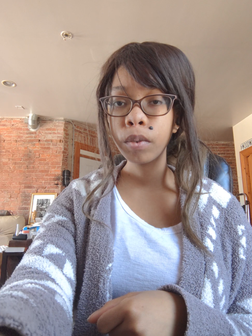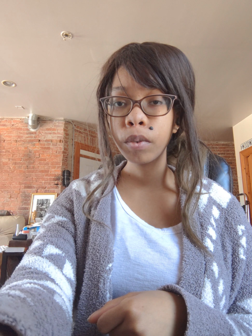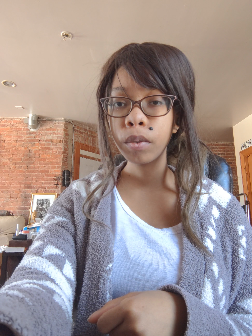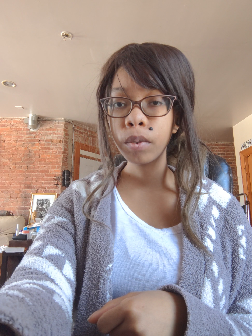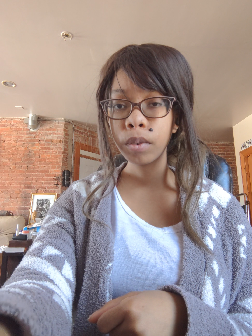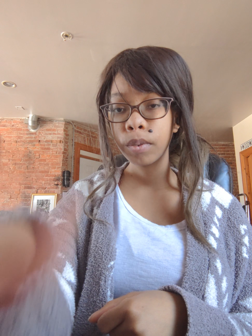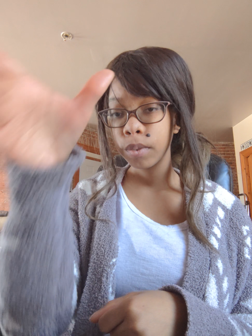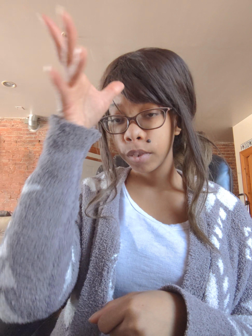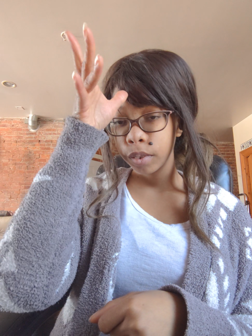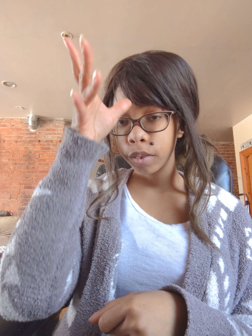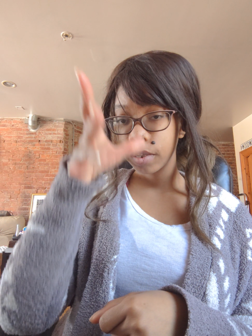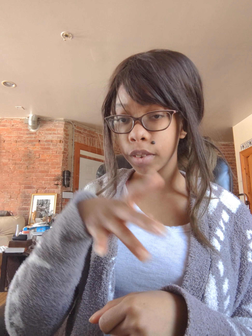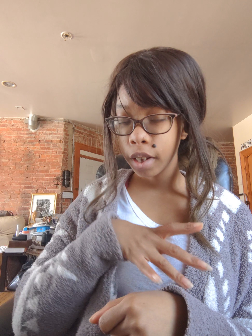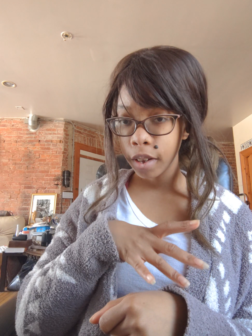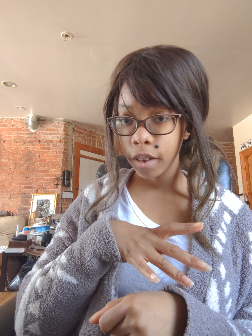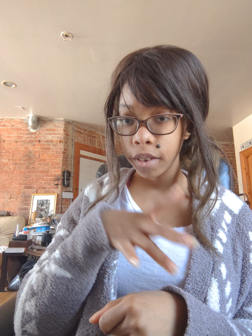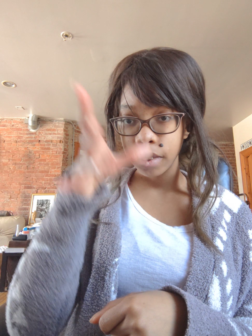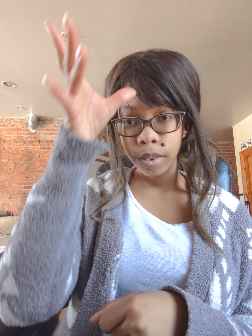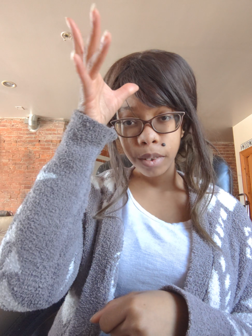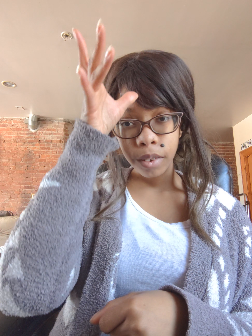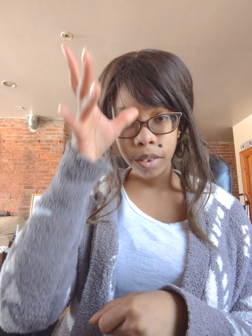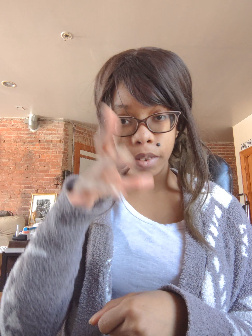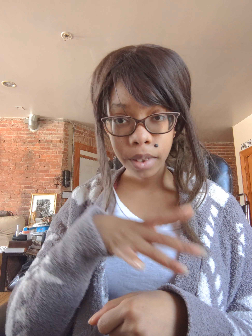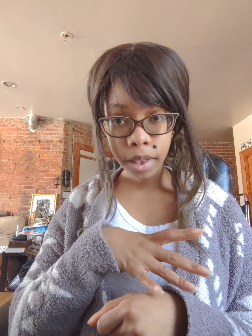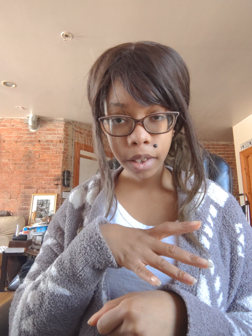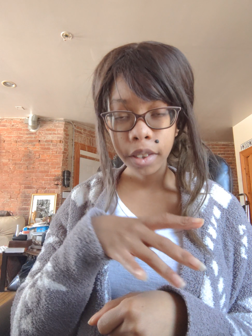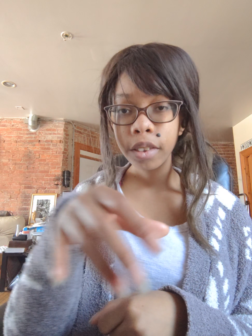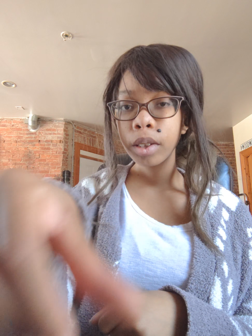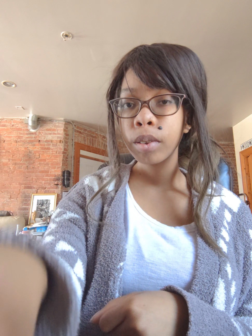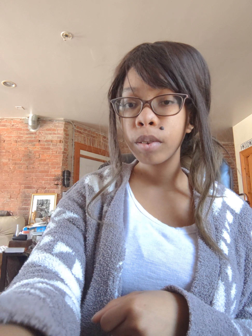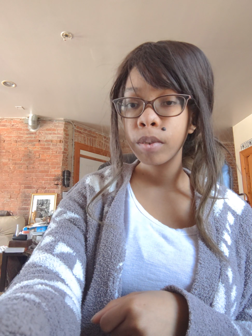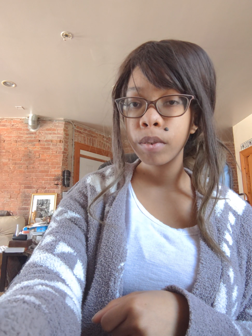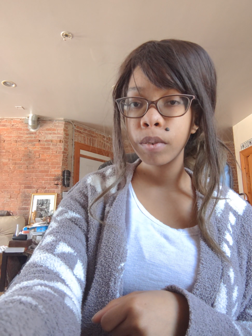man